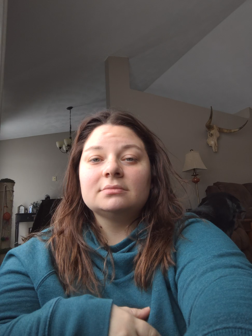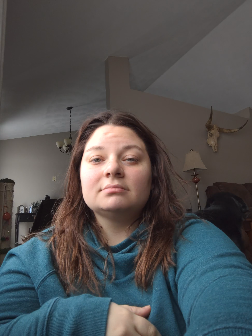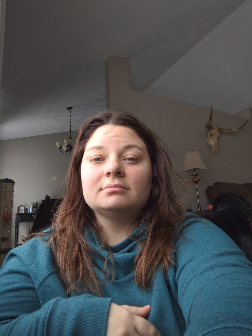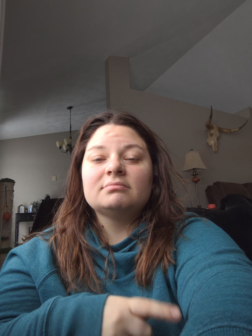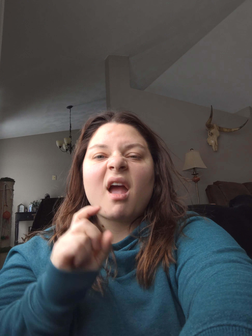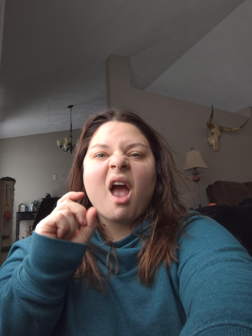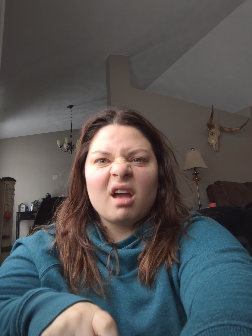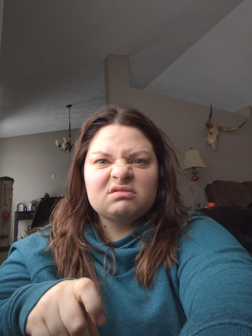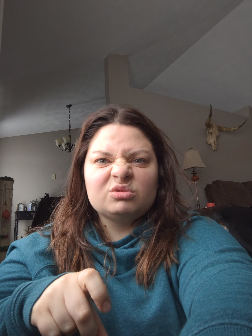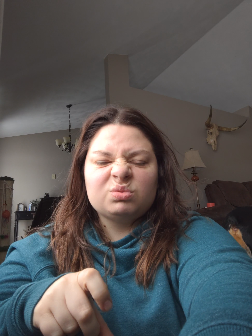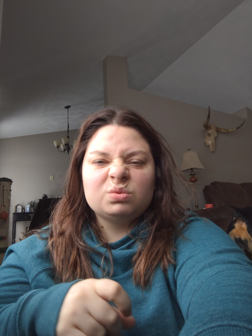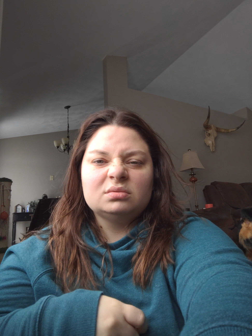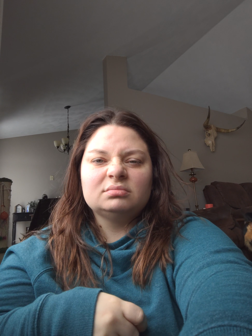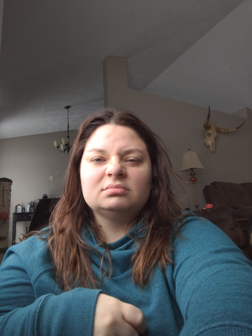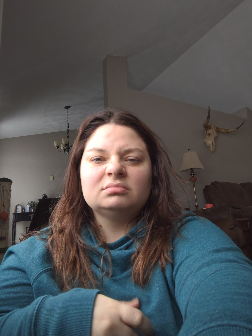have to